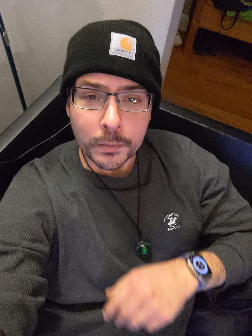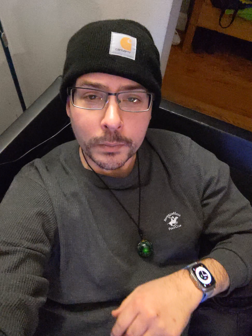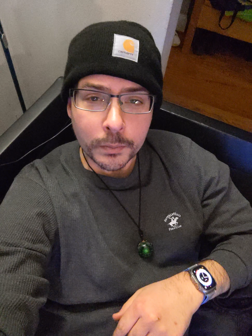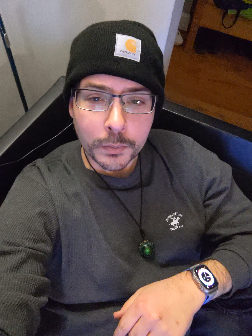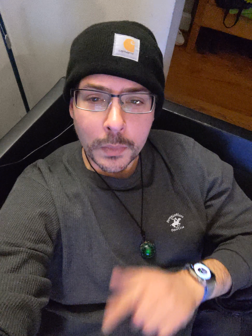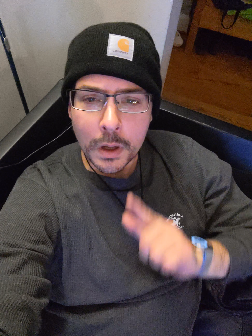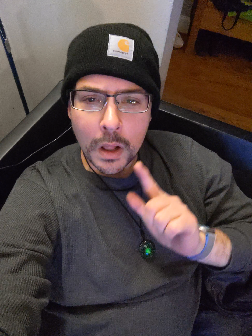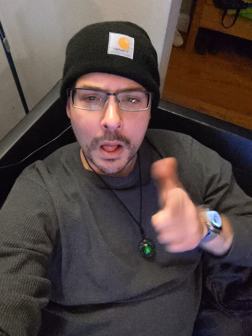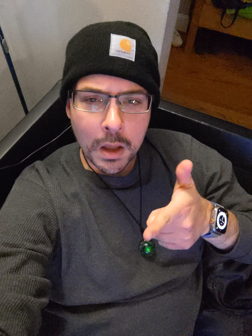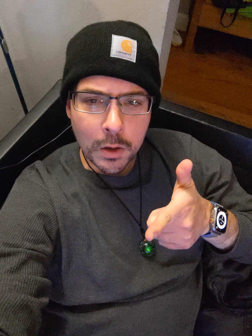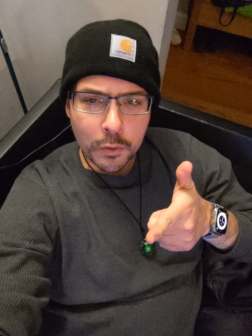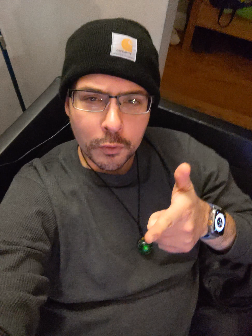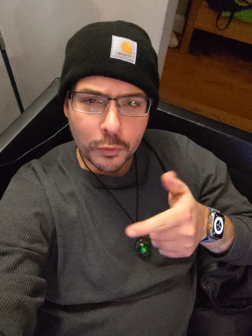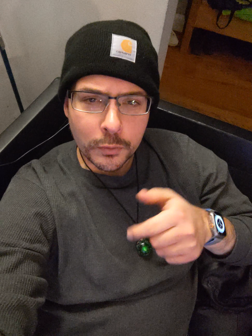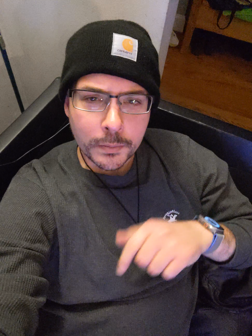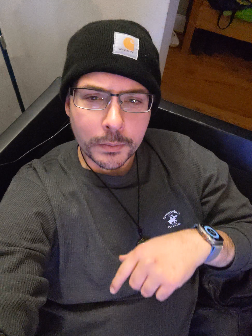later